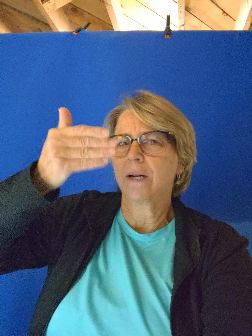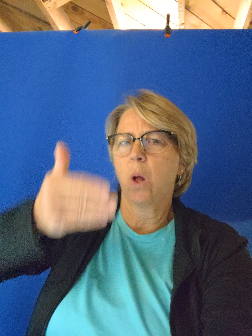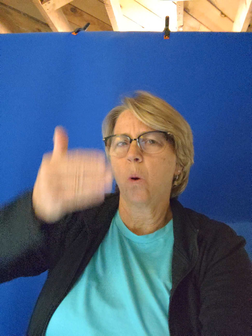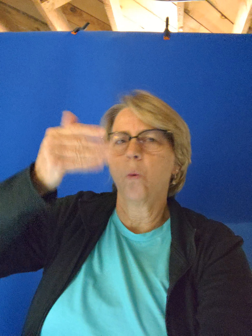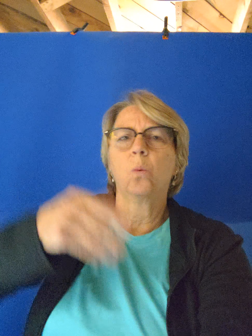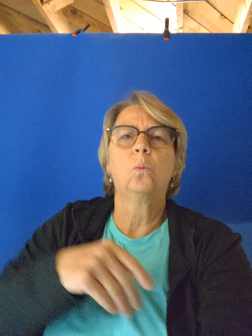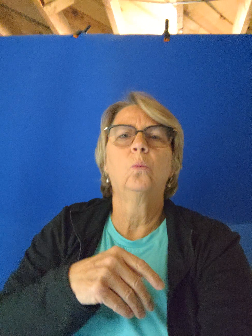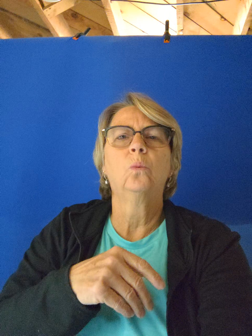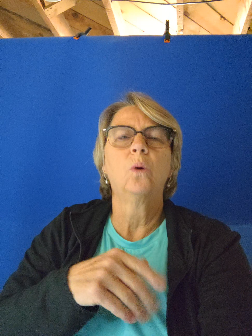window